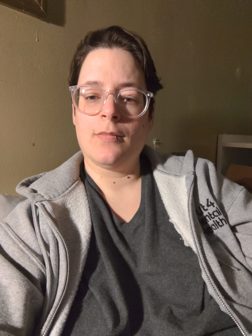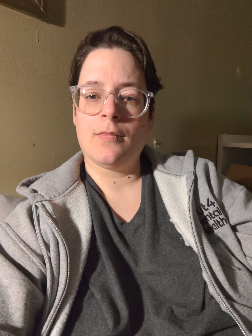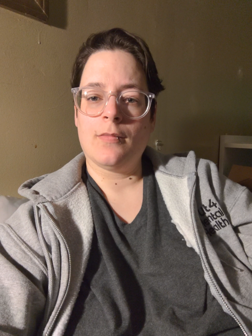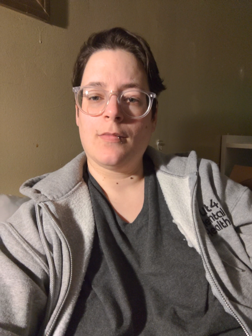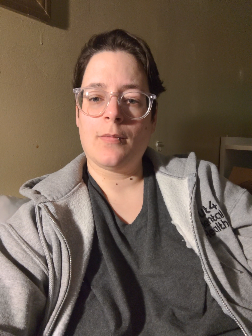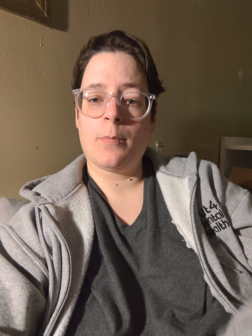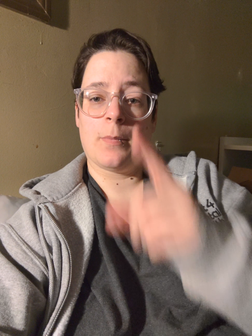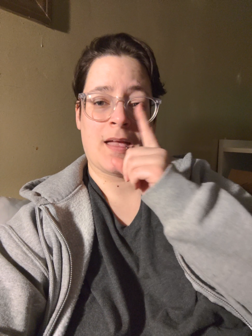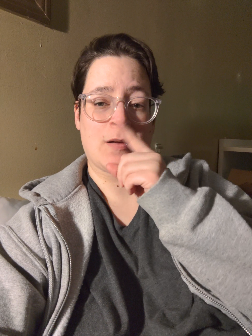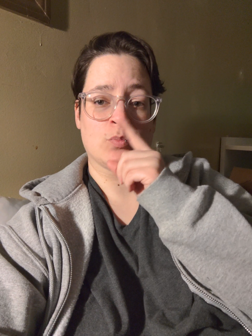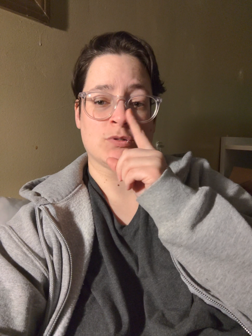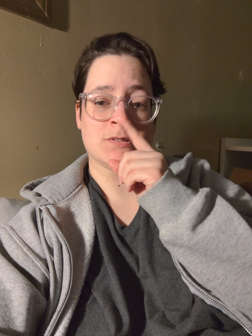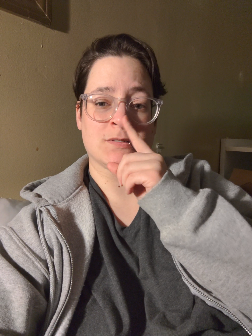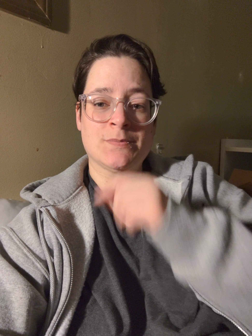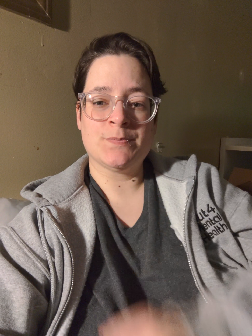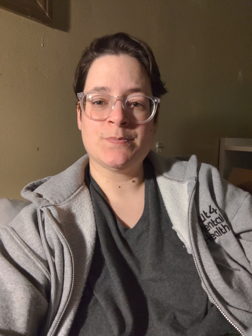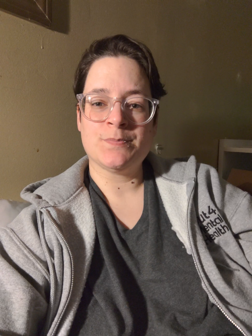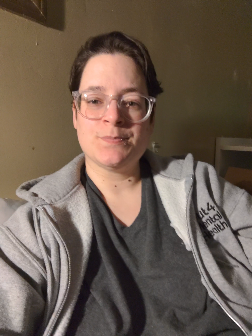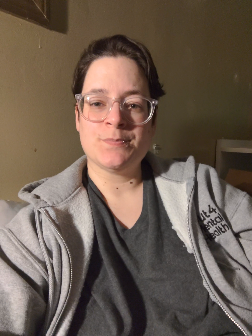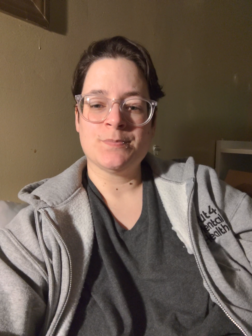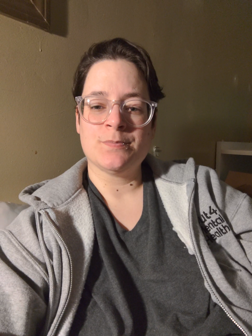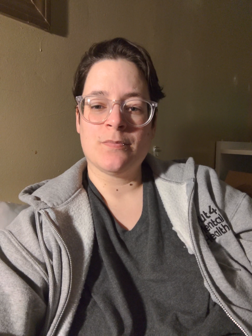mouse